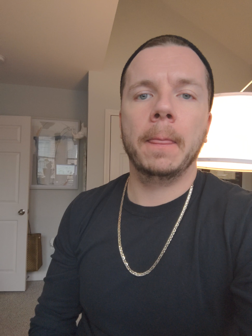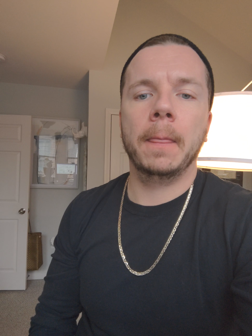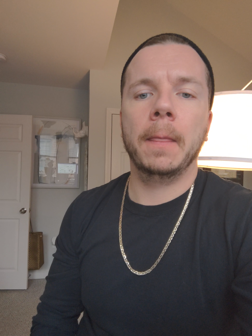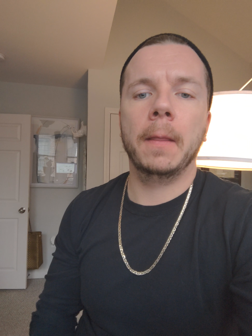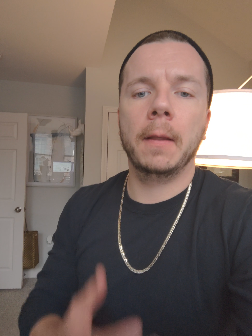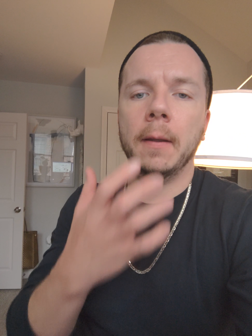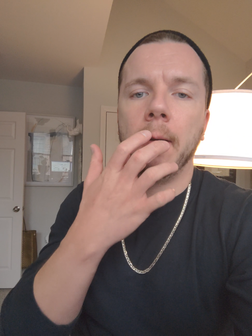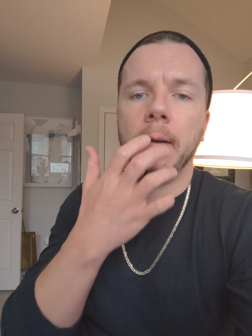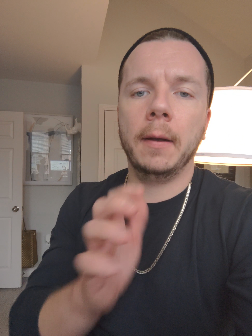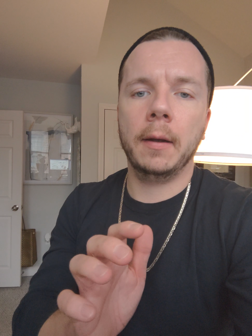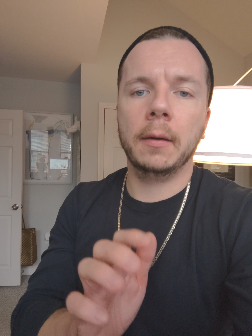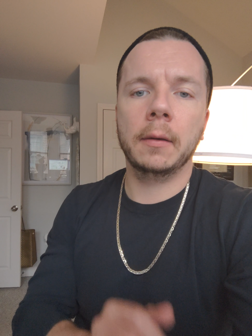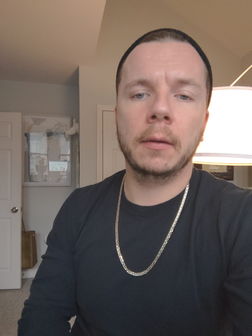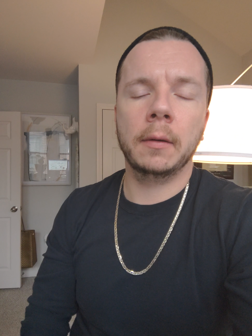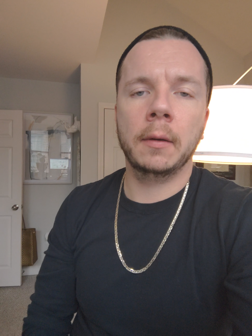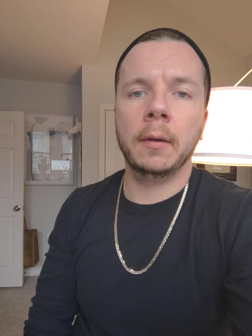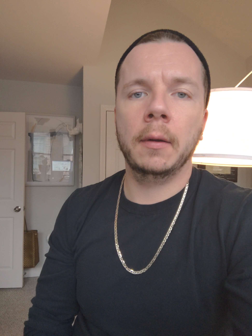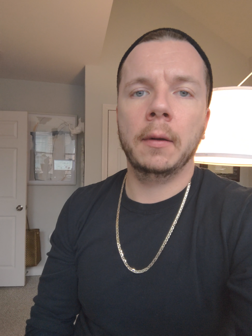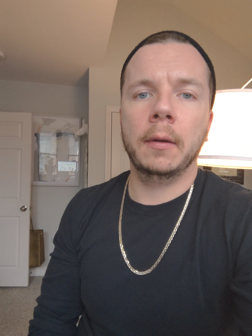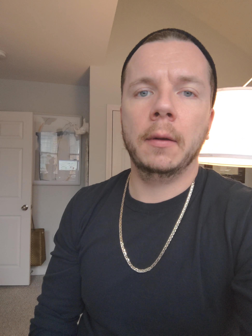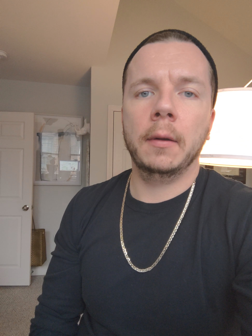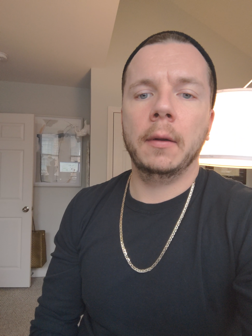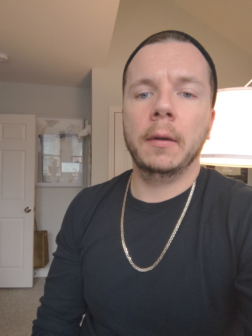hot